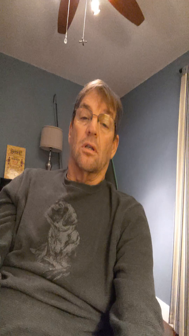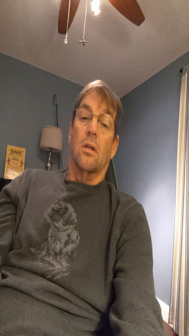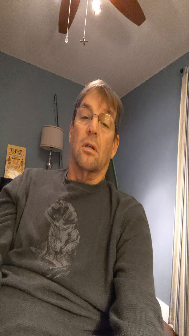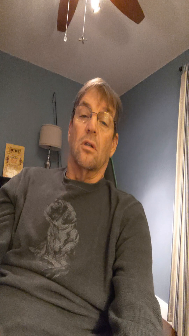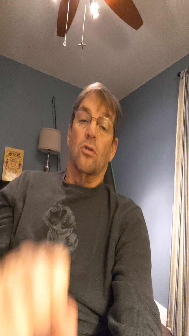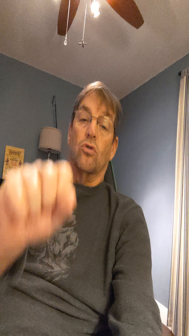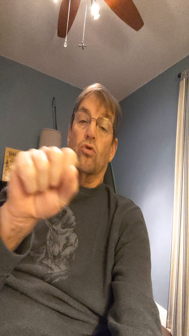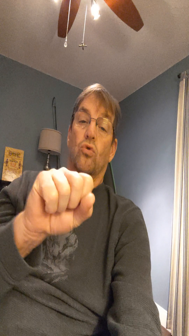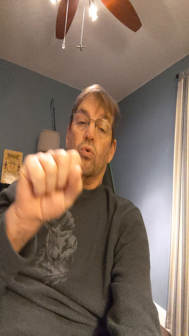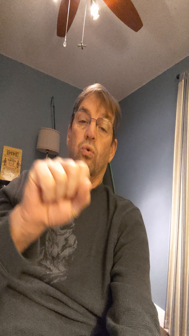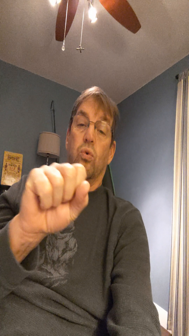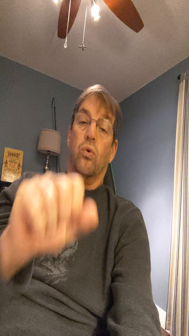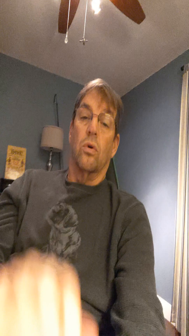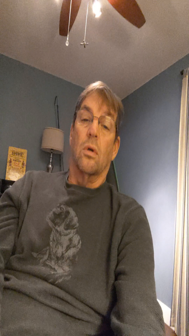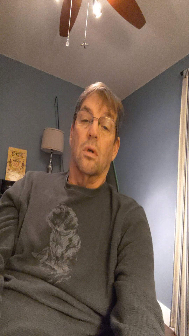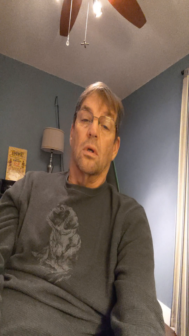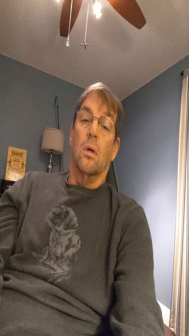shoe